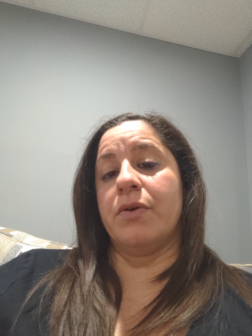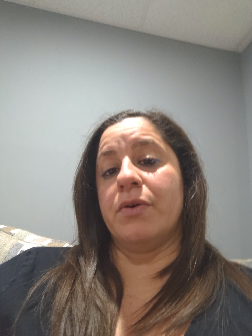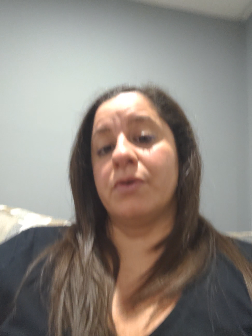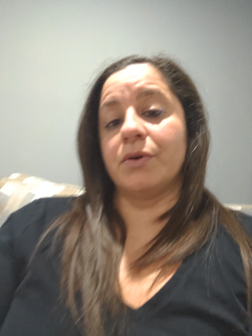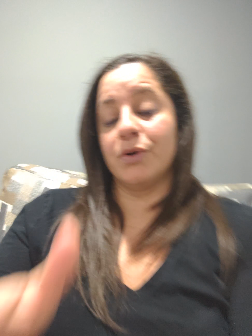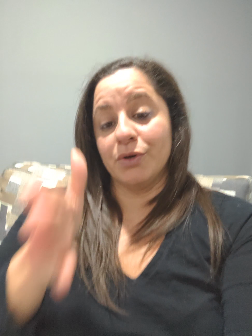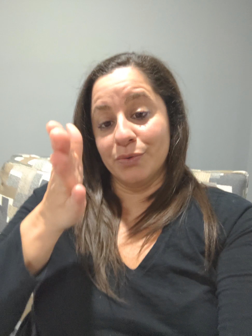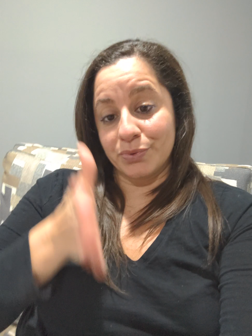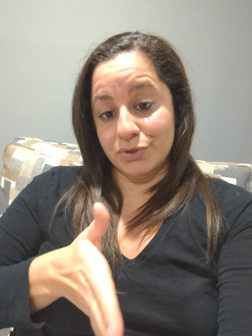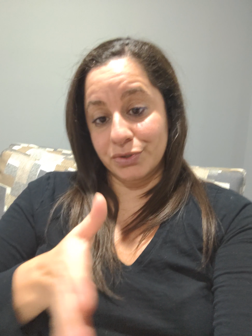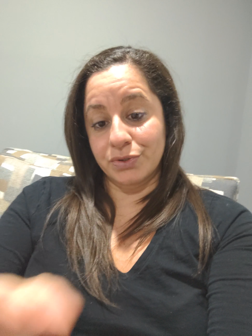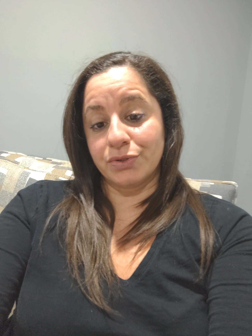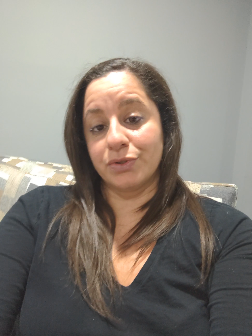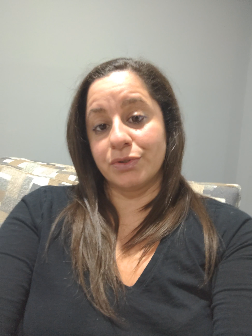person